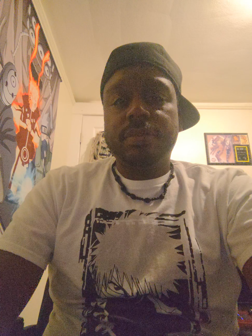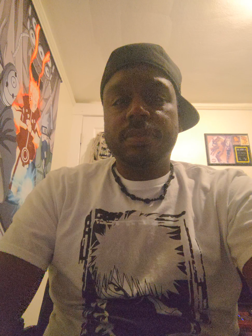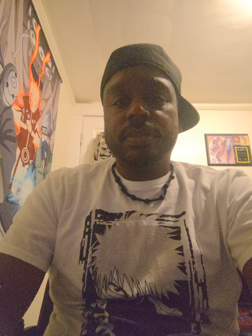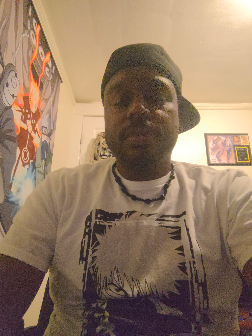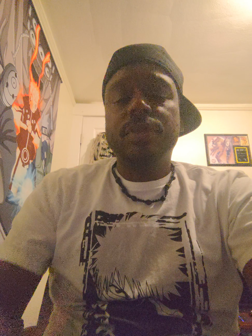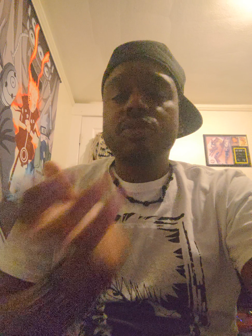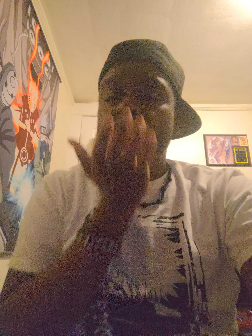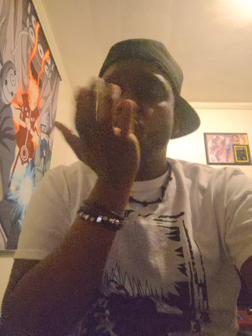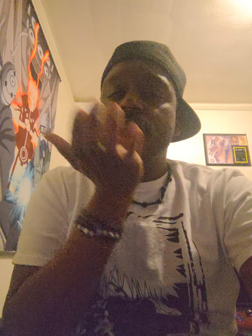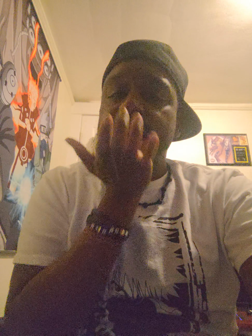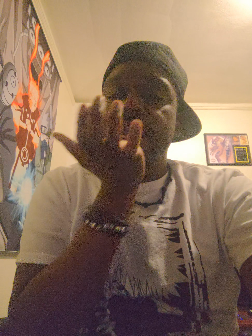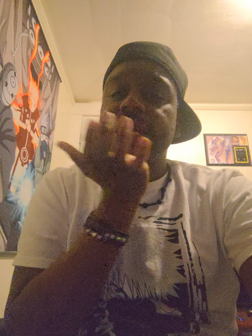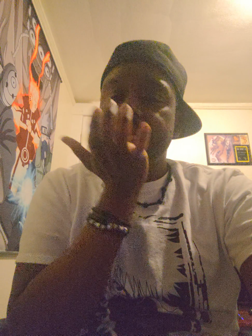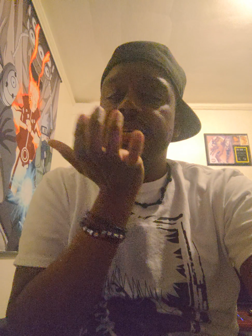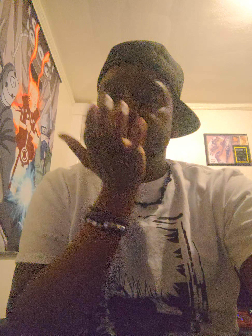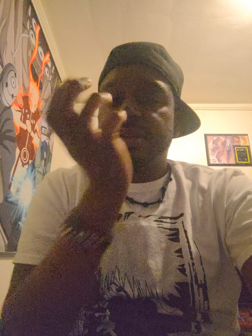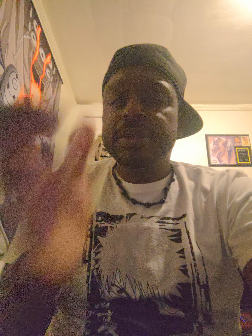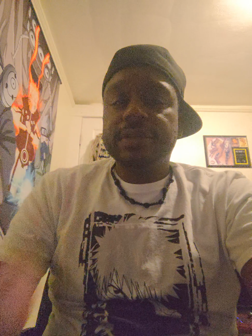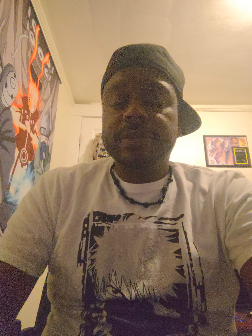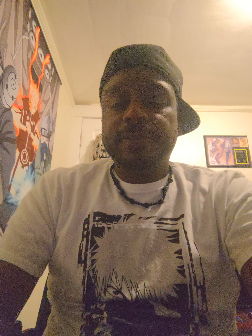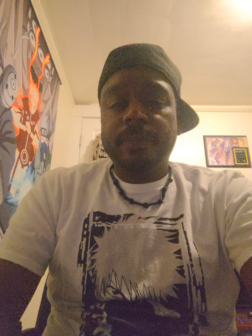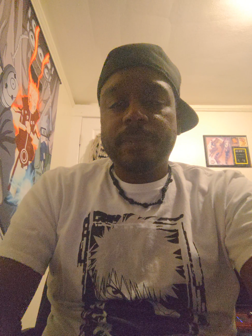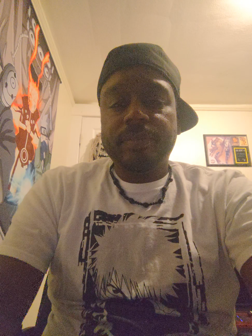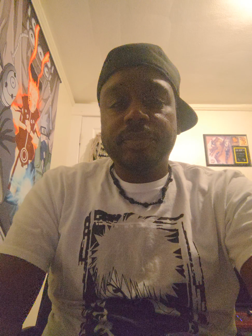grass